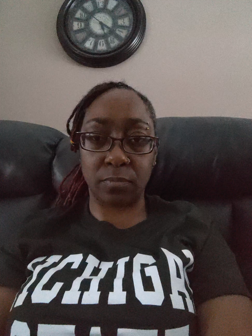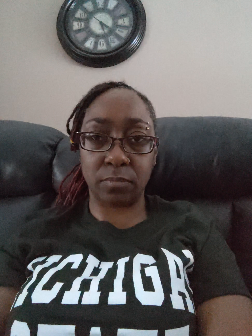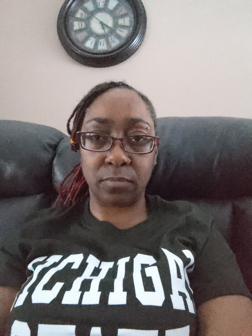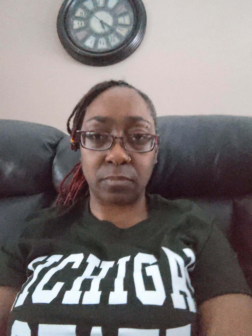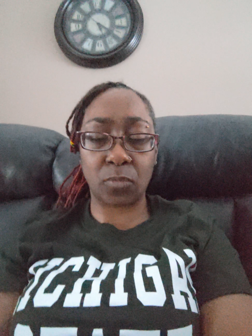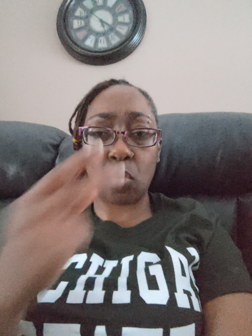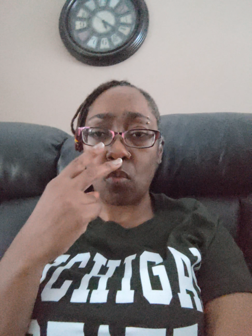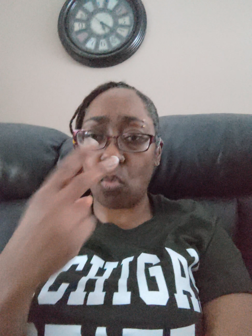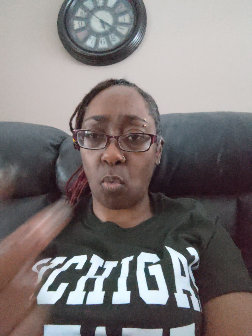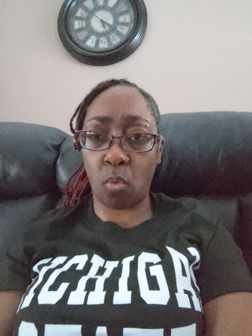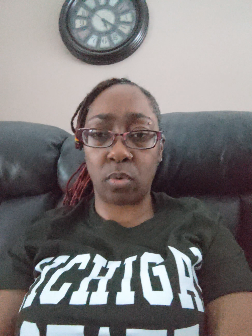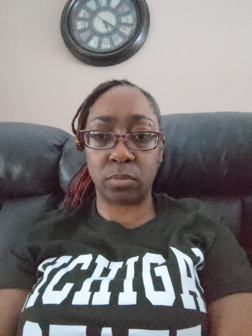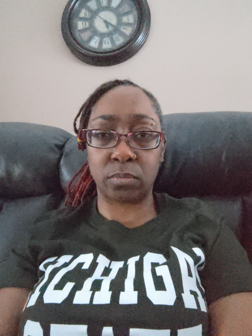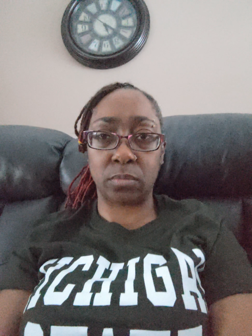look